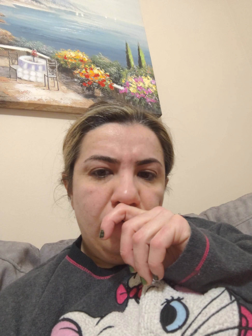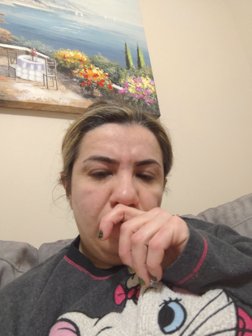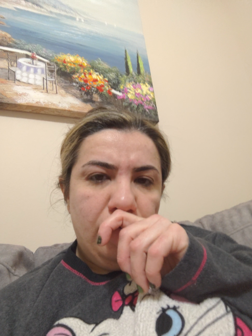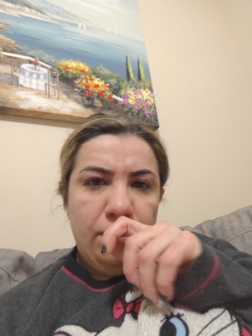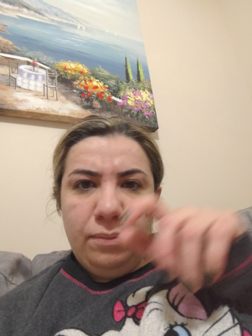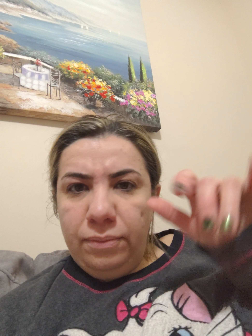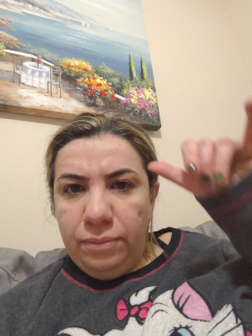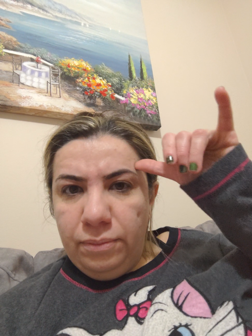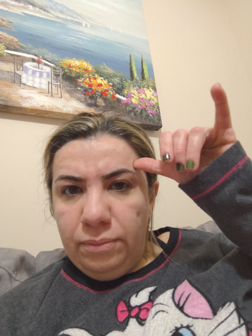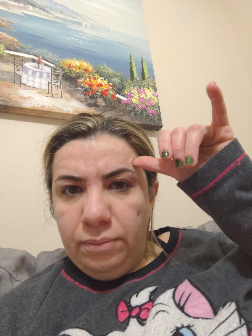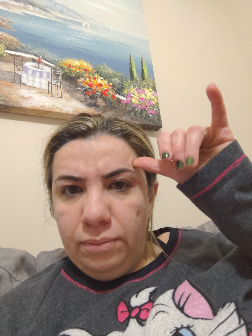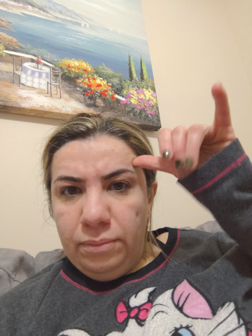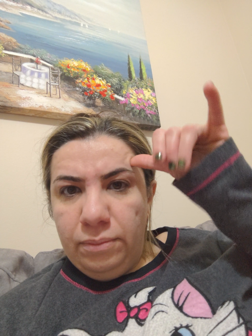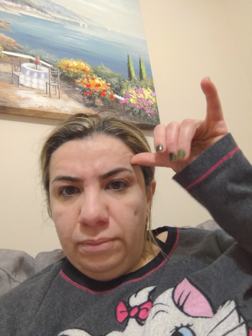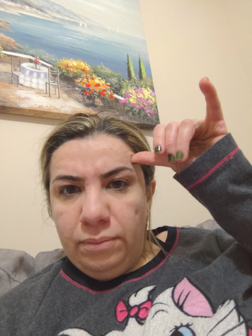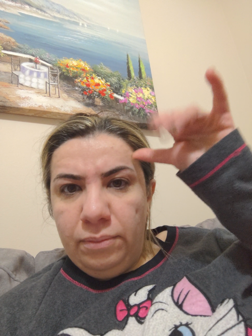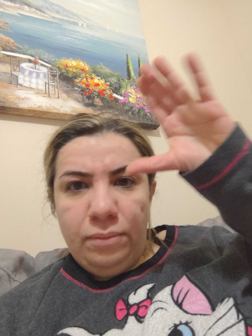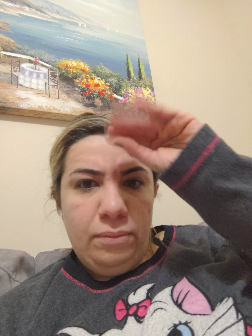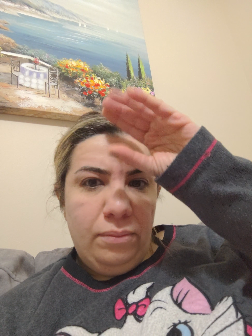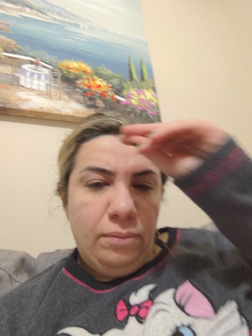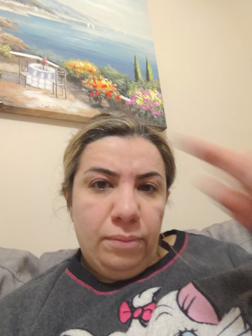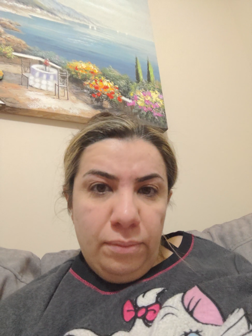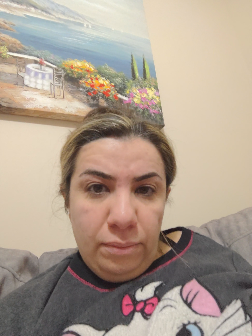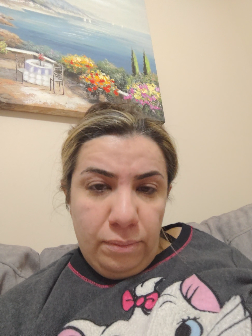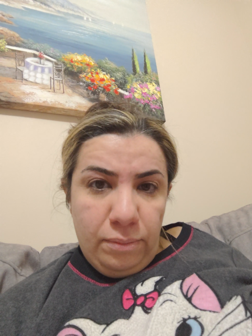cowboy